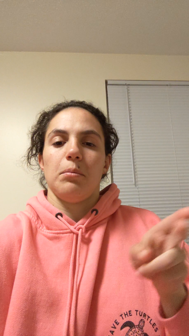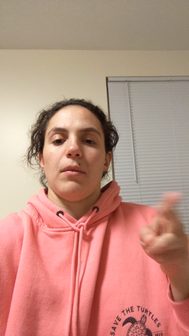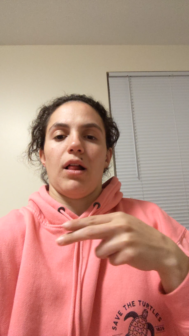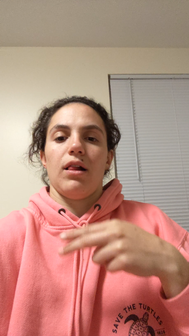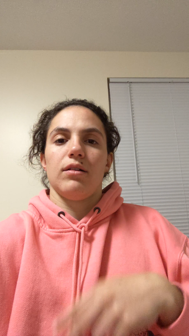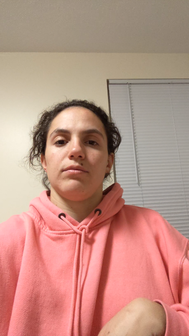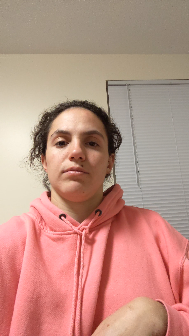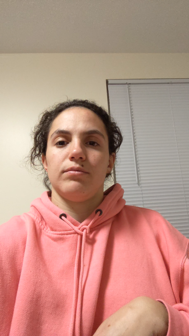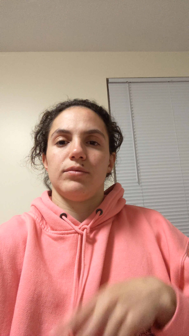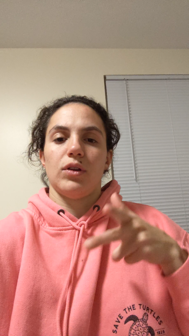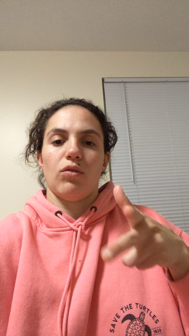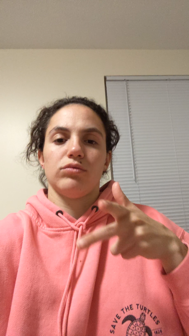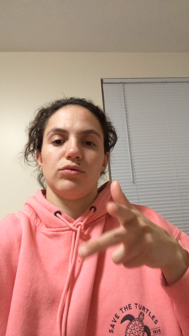garage